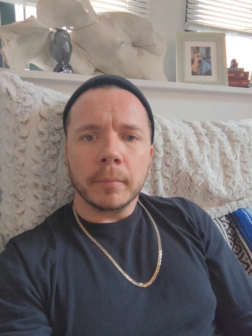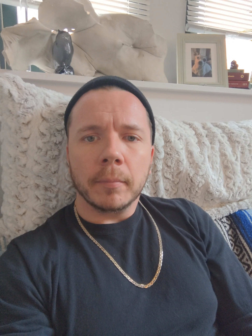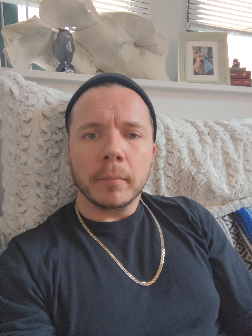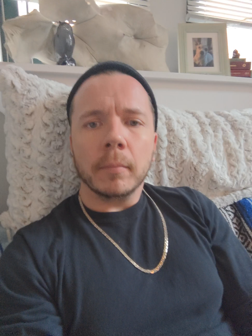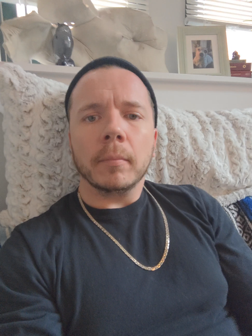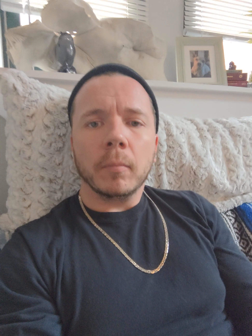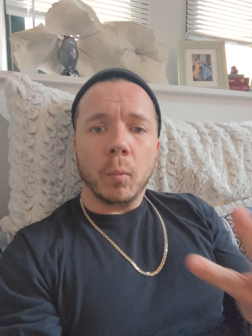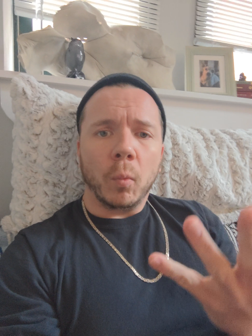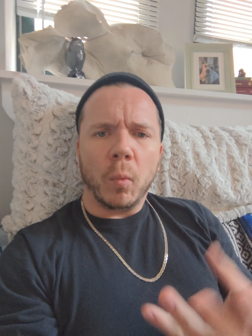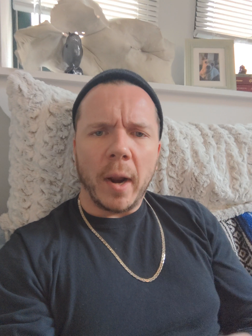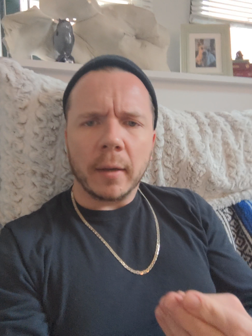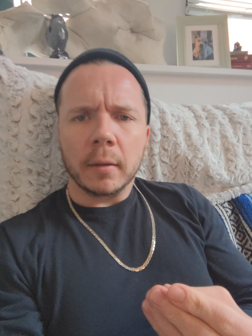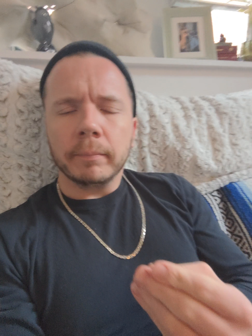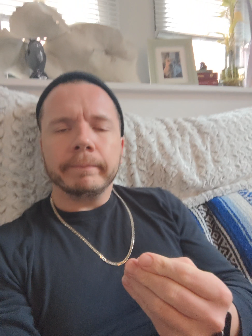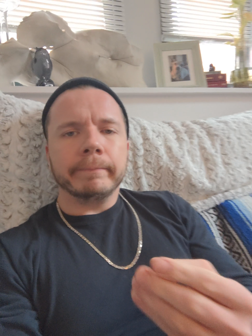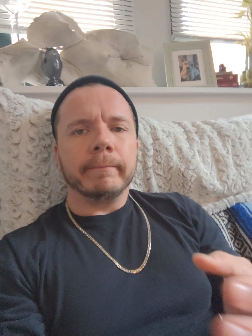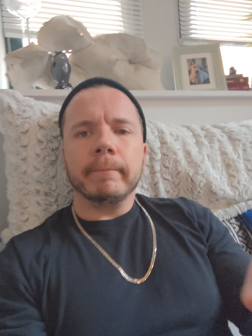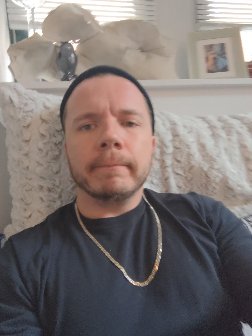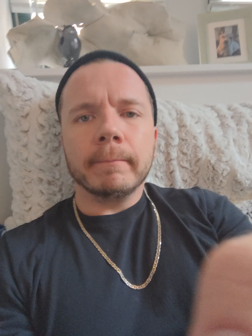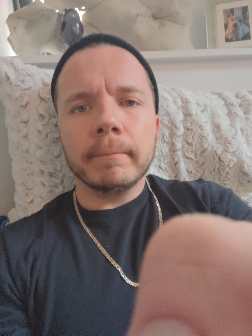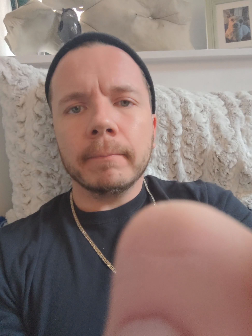wet